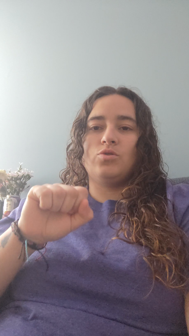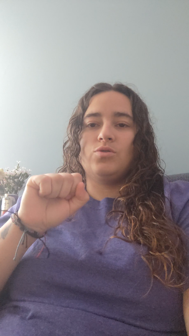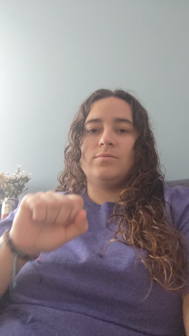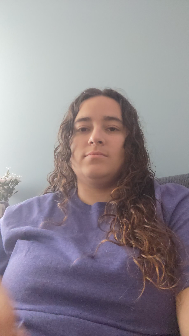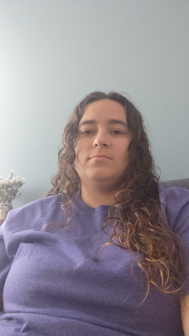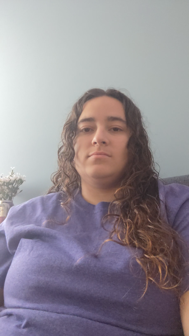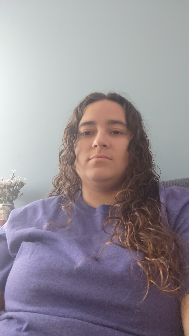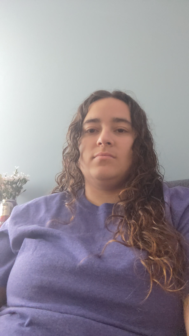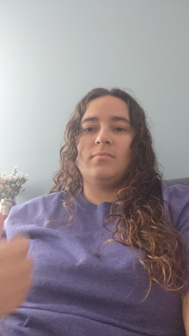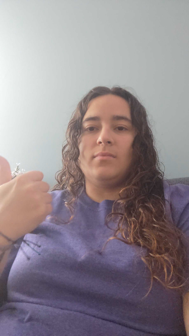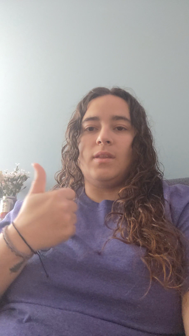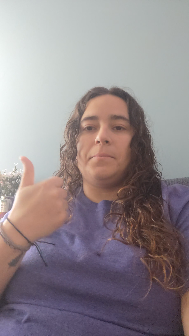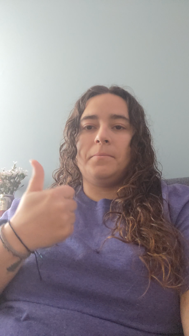game